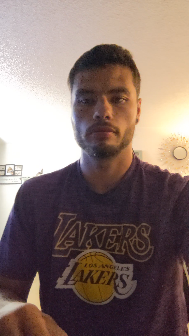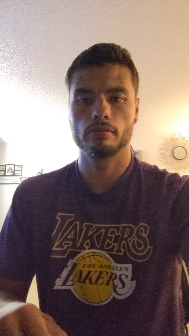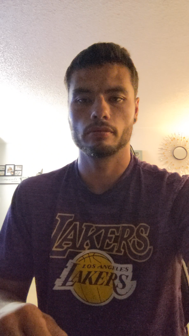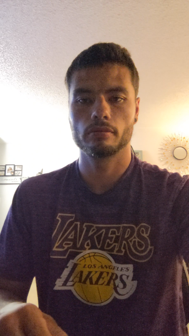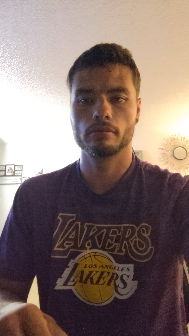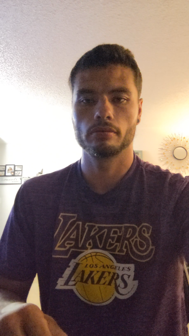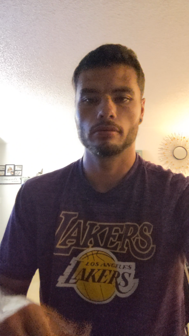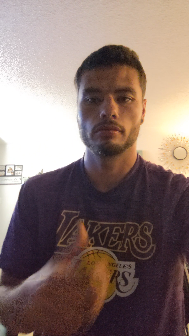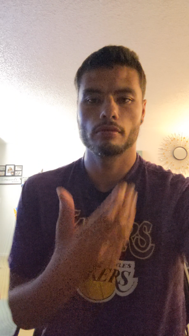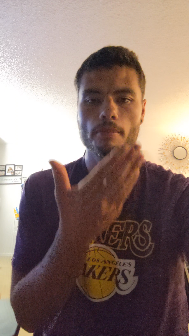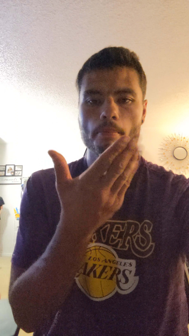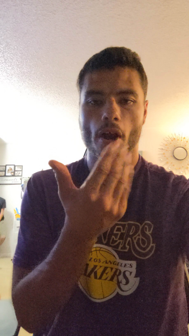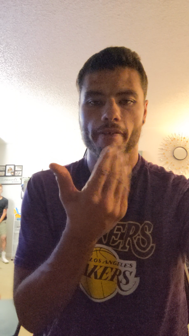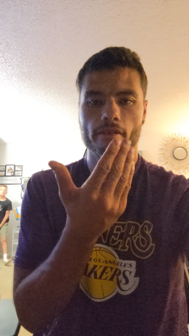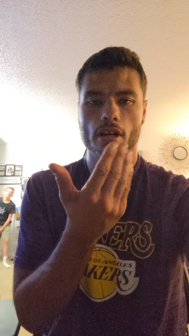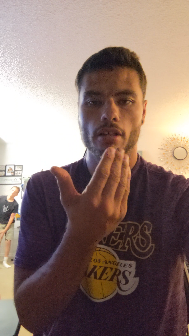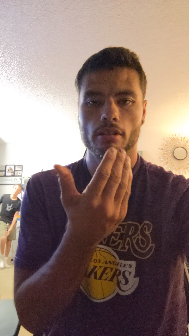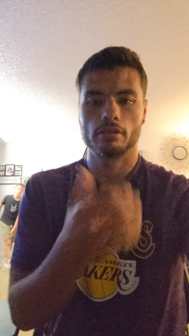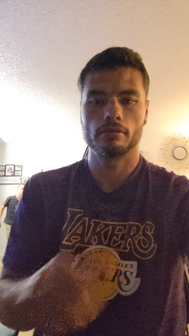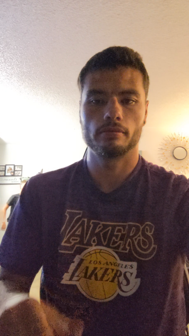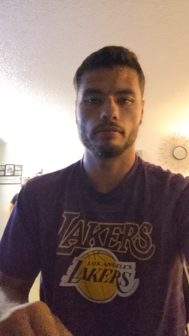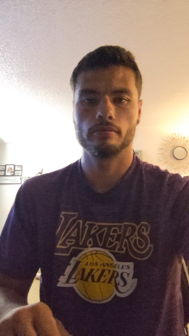butterfly